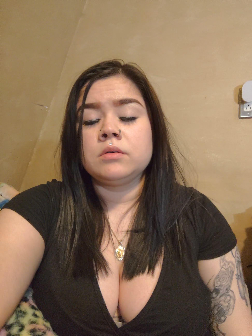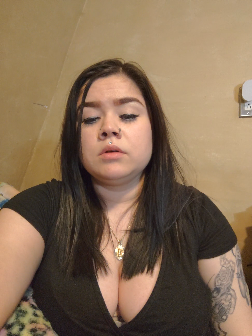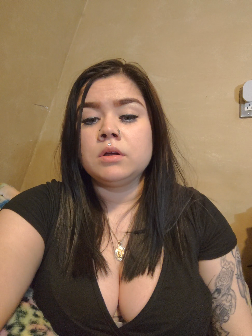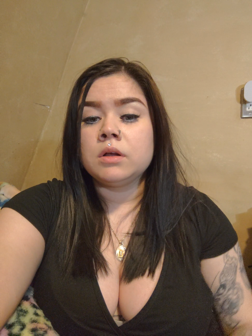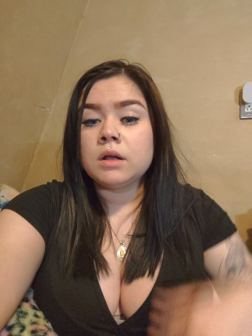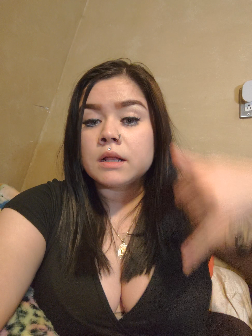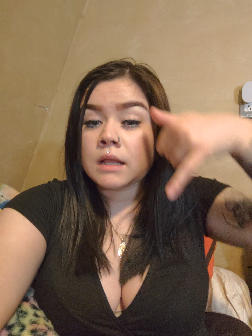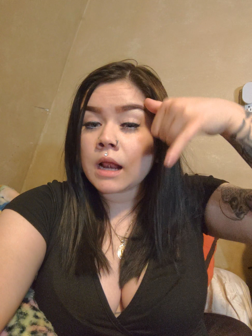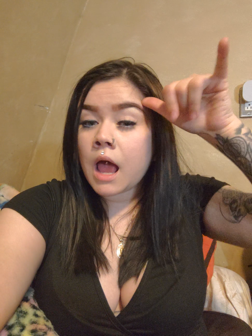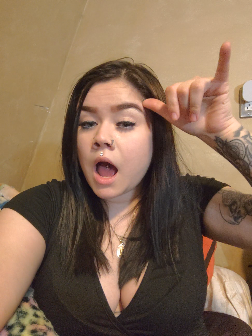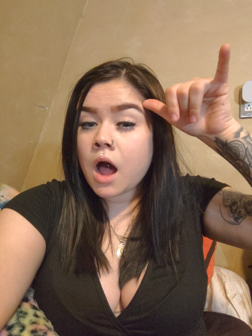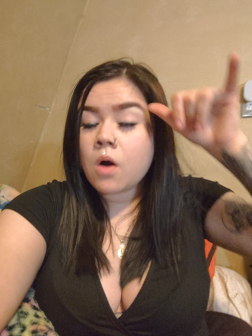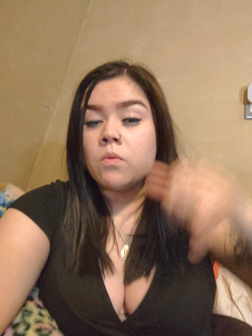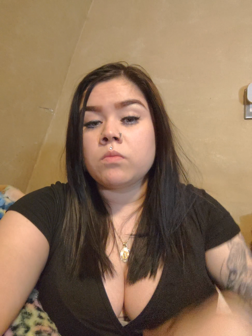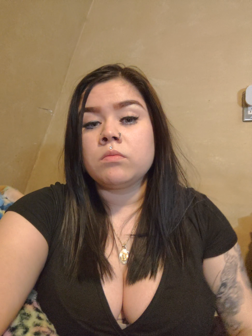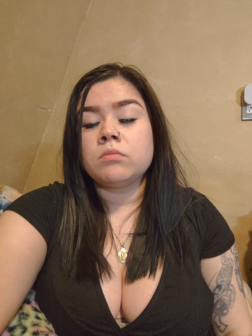cow